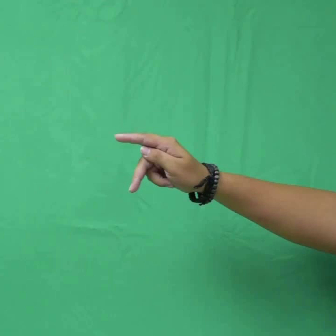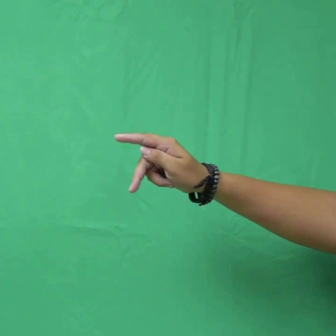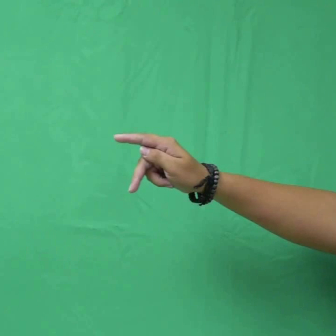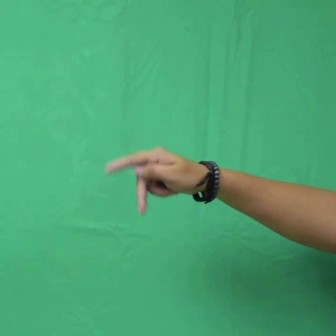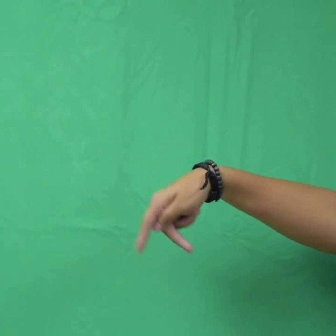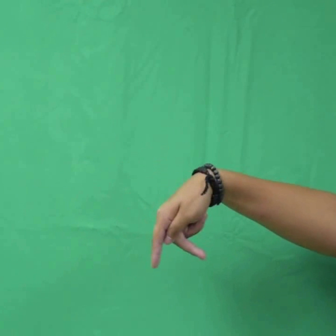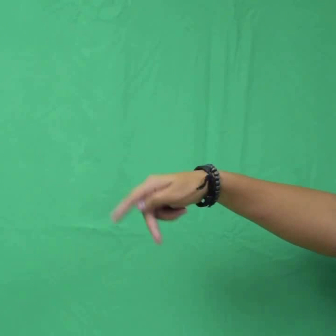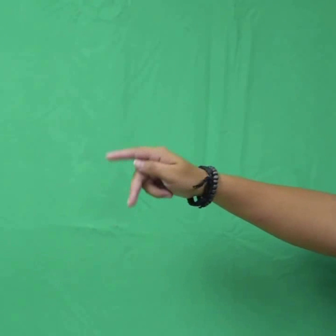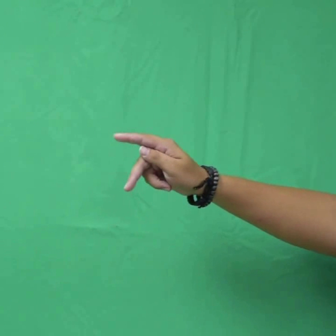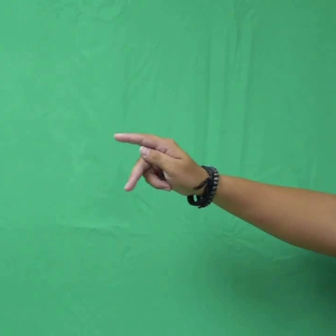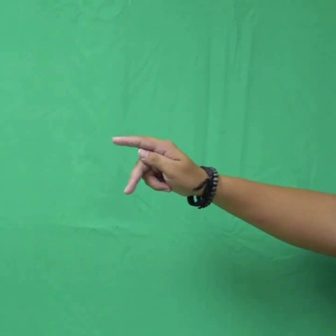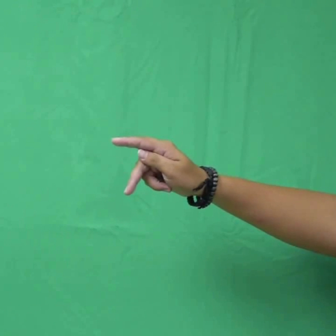K